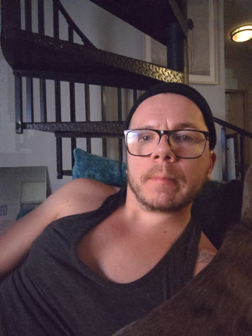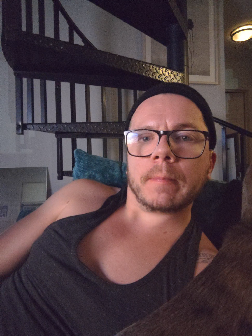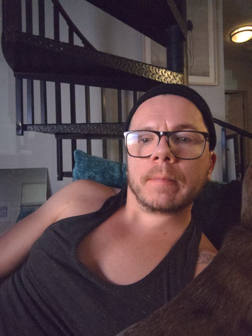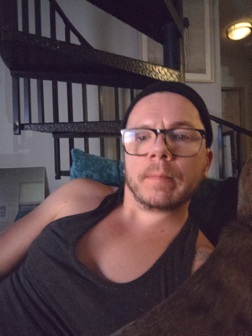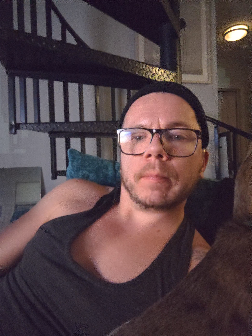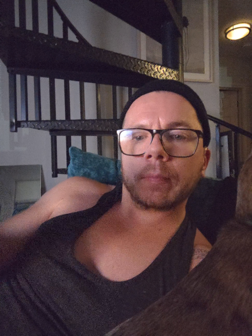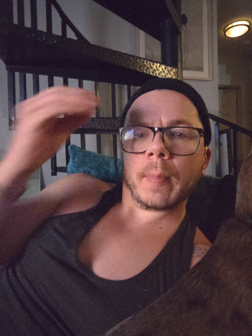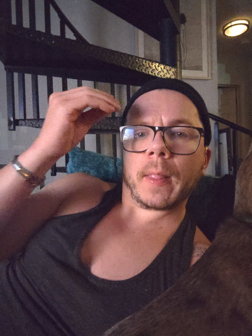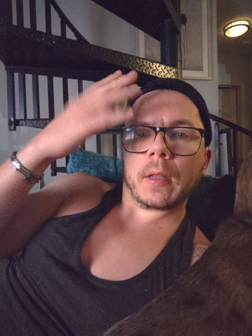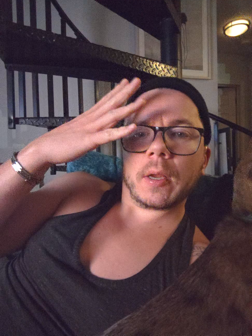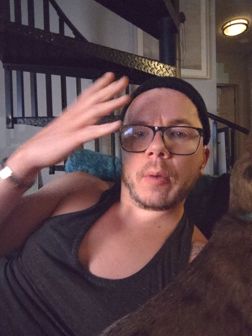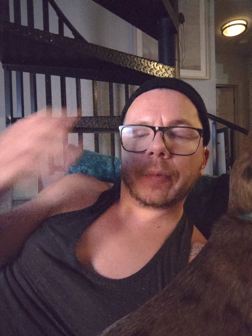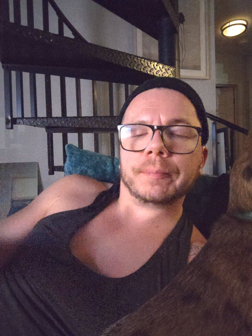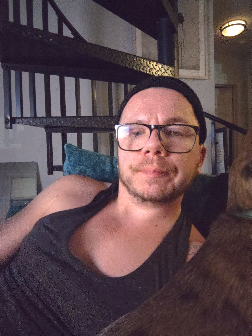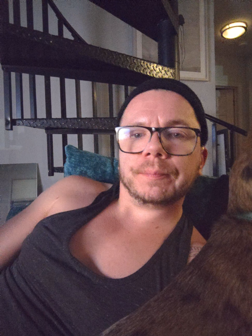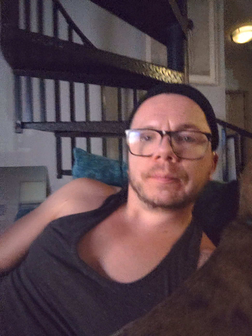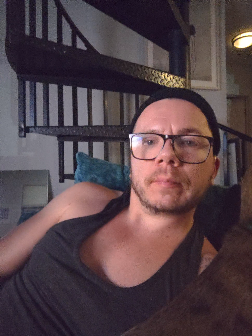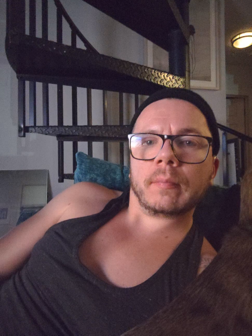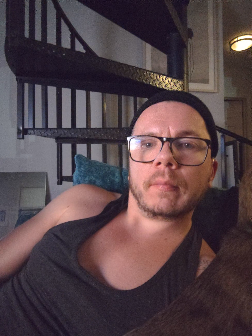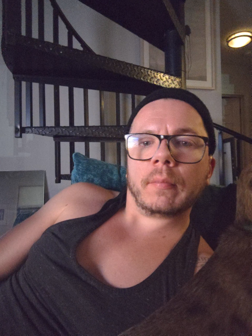shower